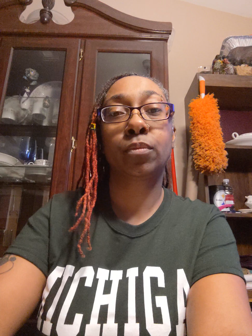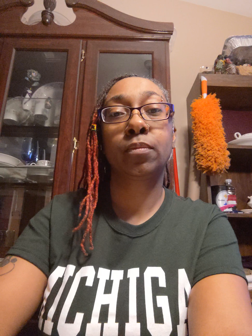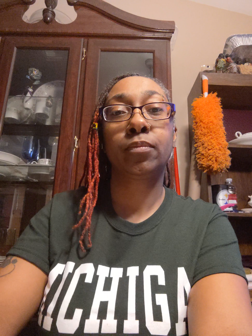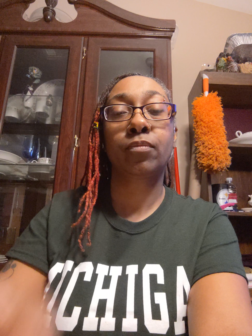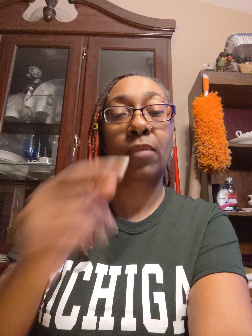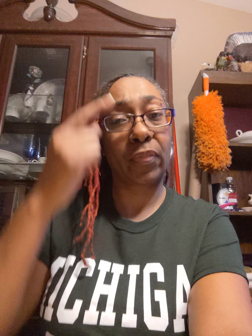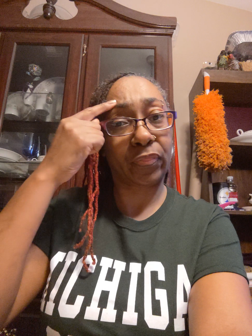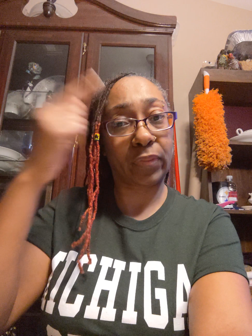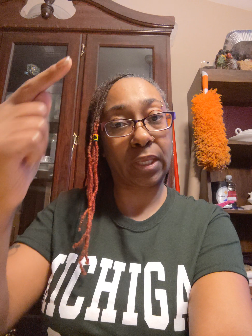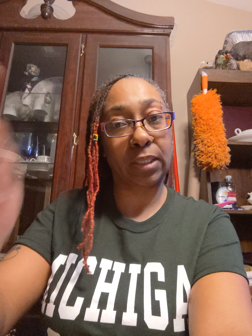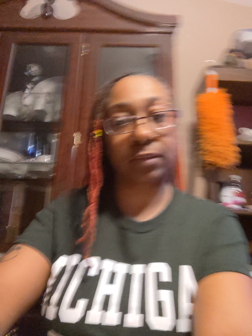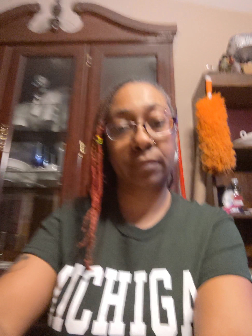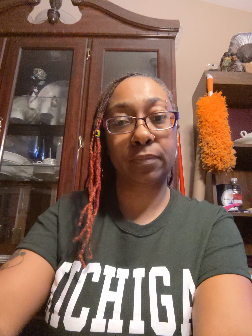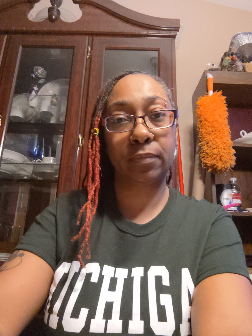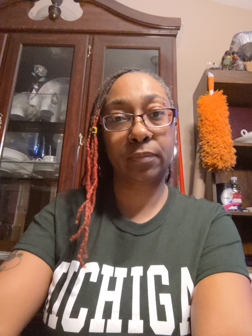think